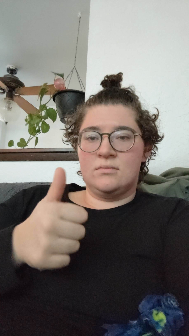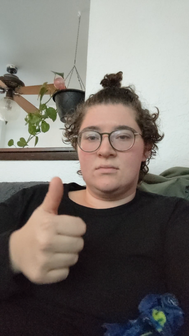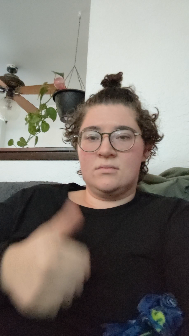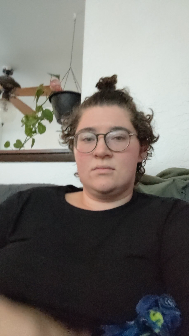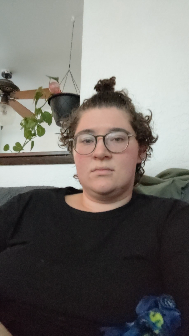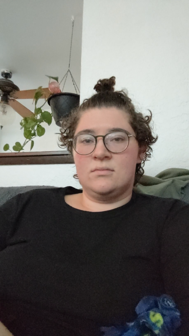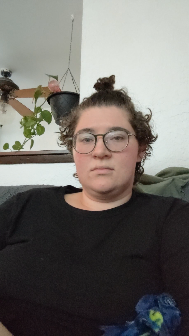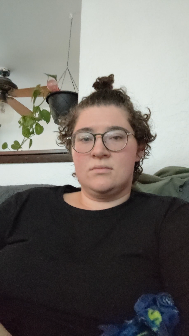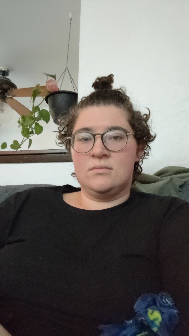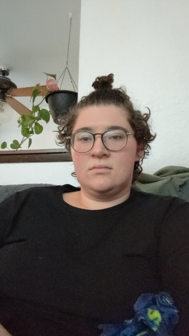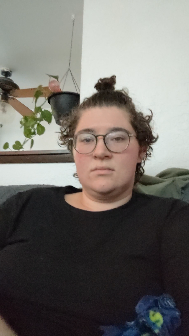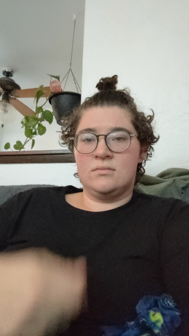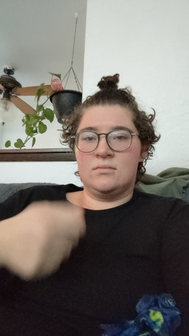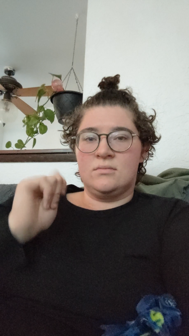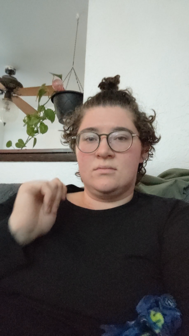rip